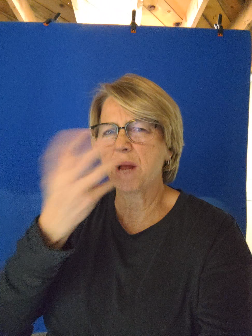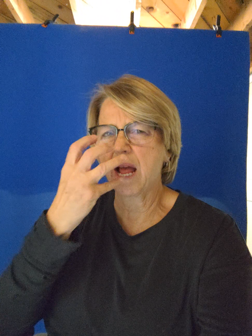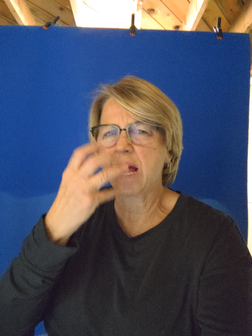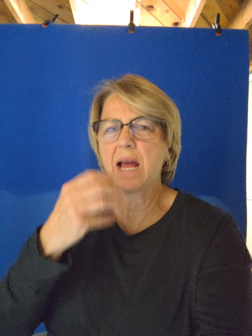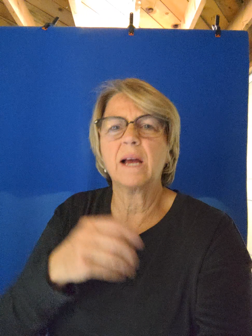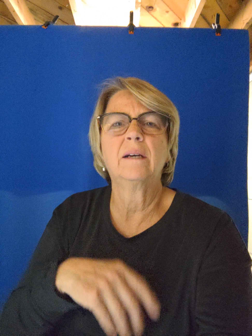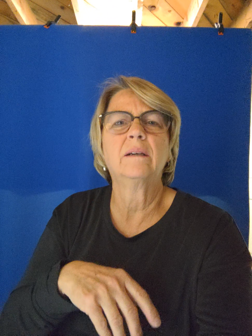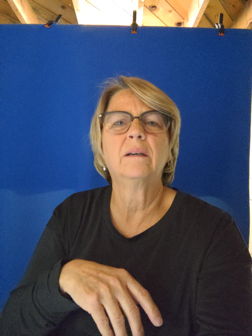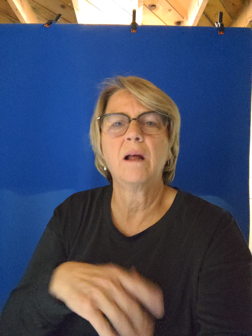mad